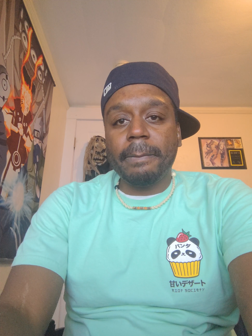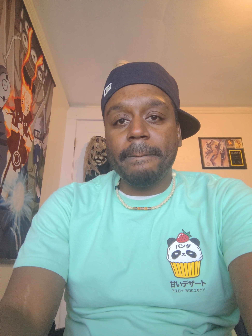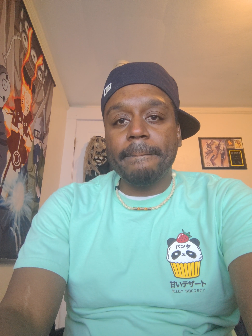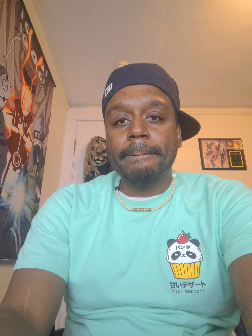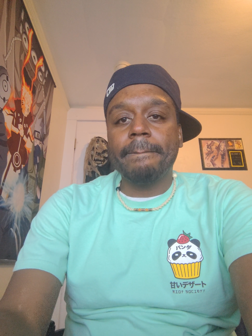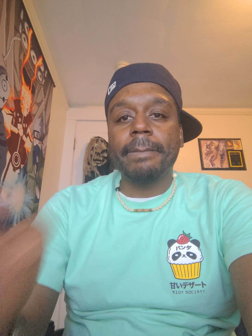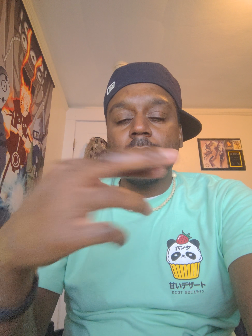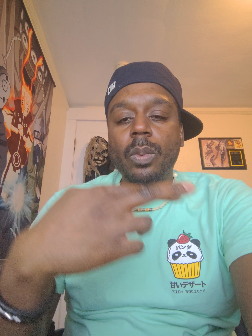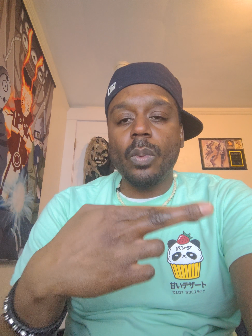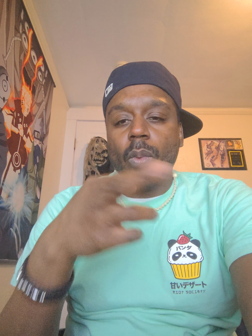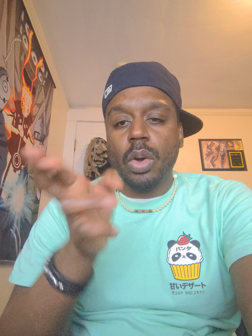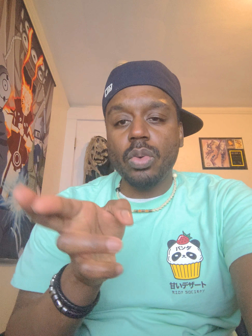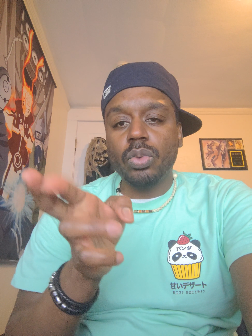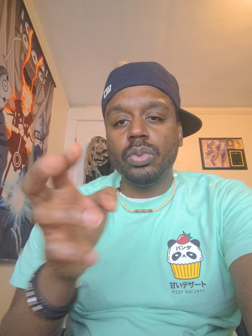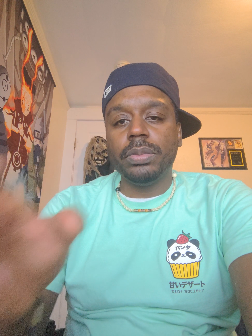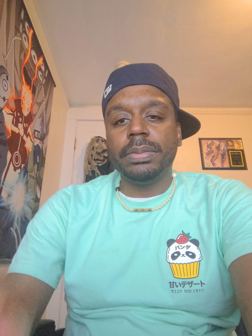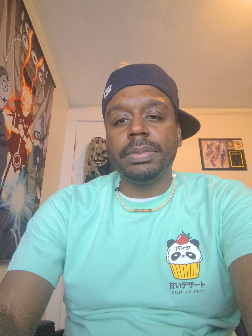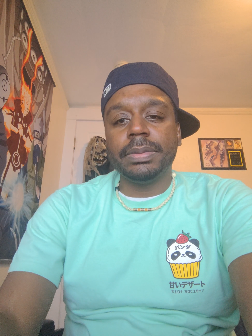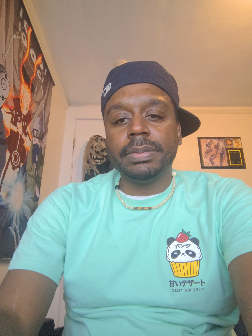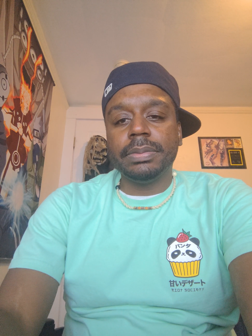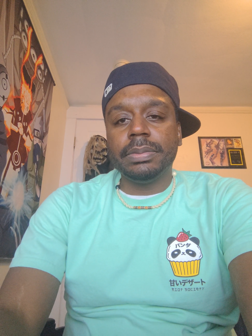room